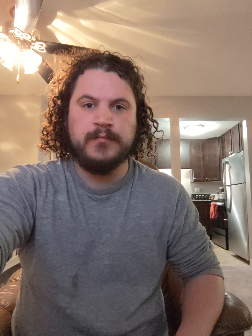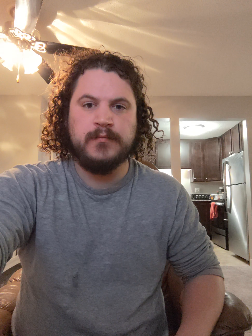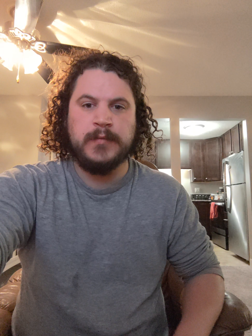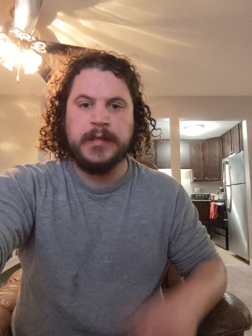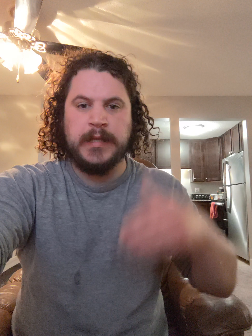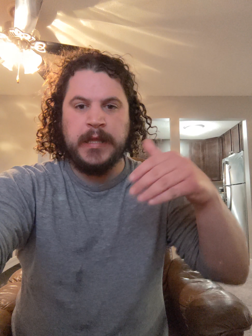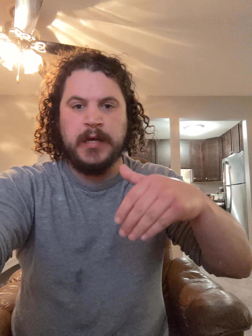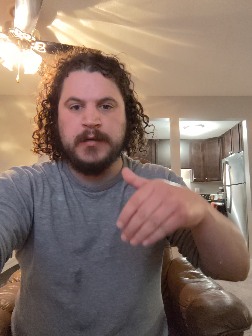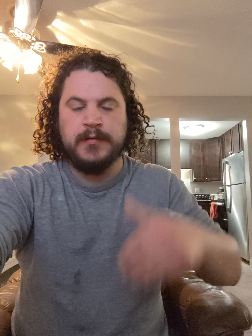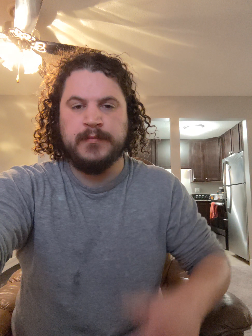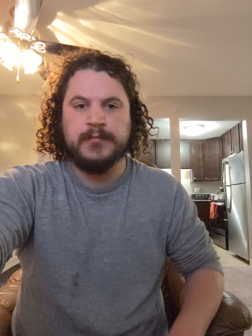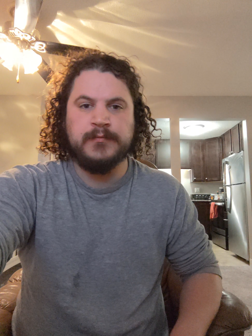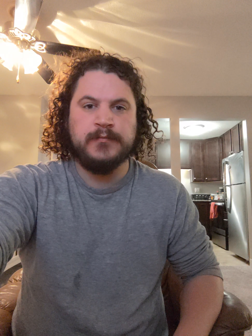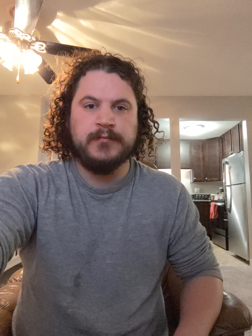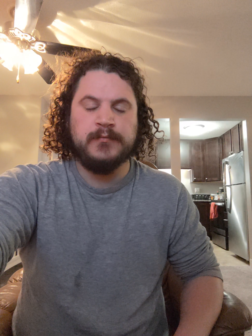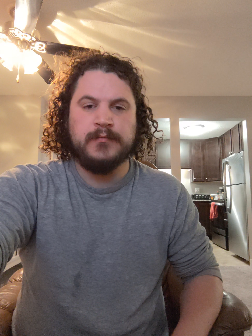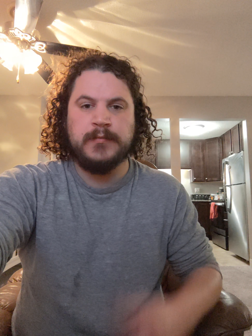night